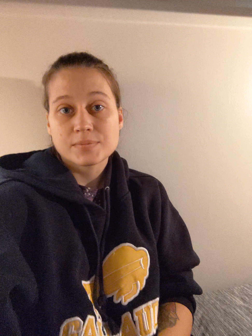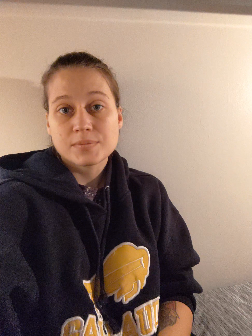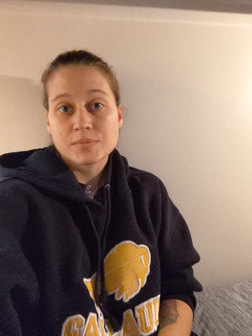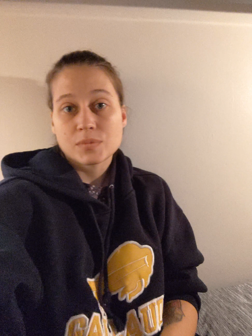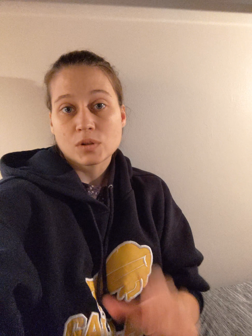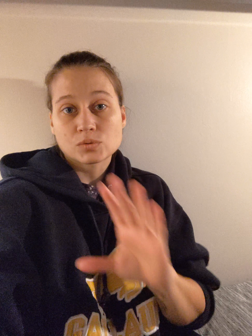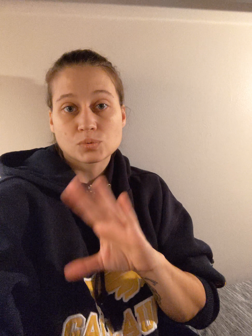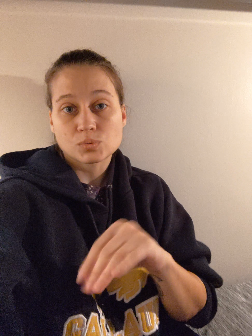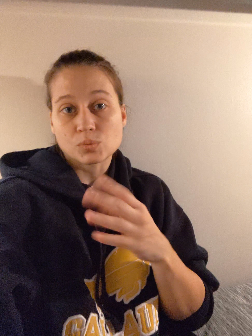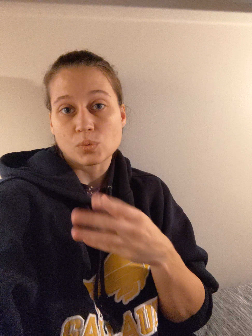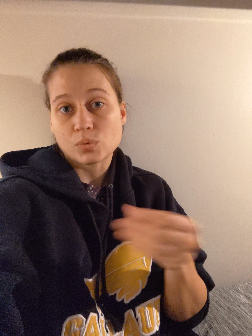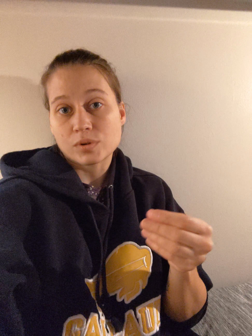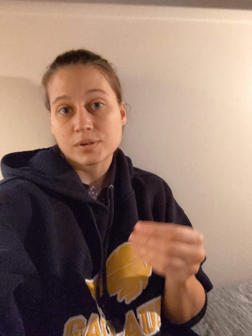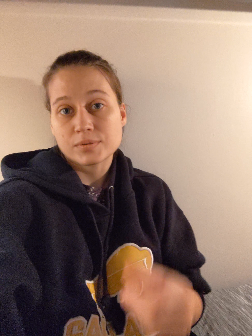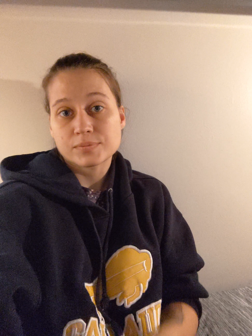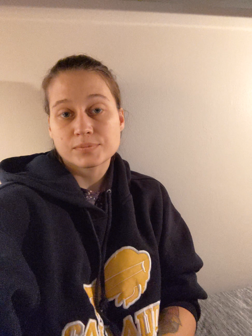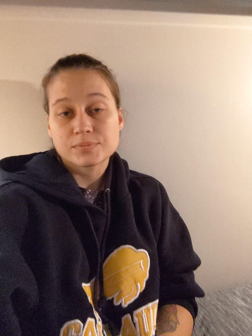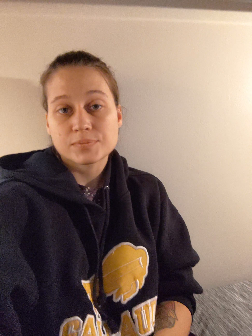story